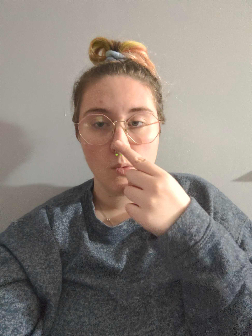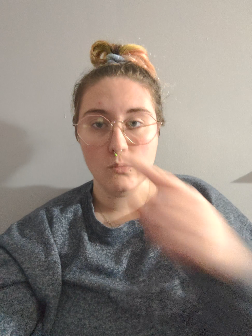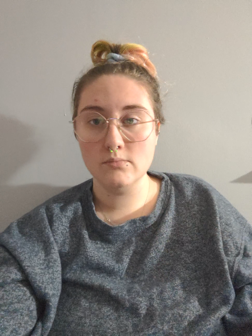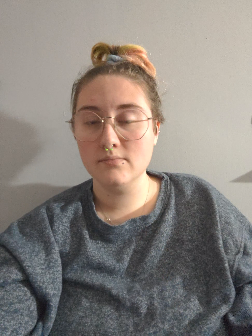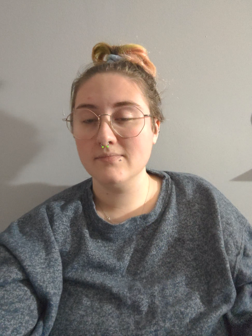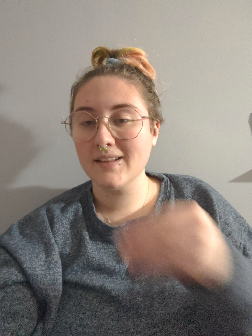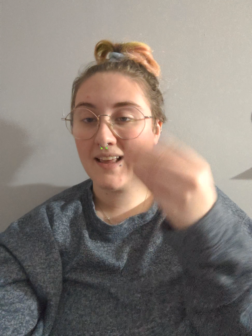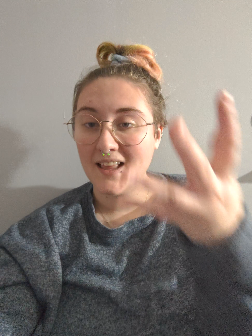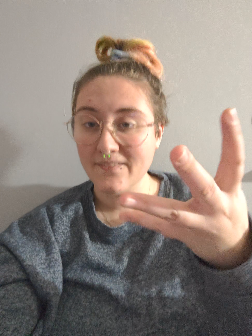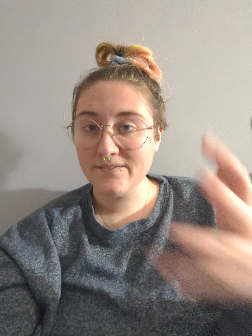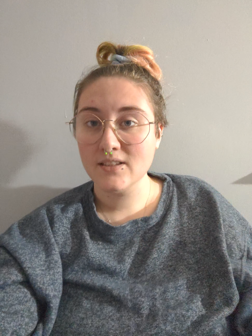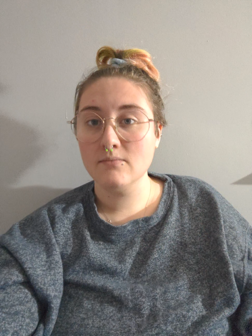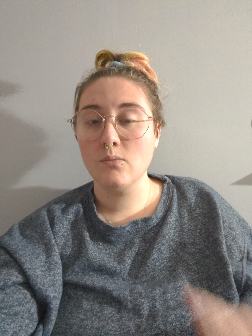give